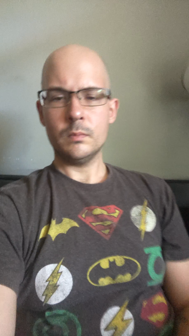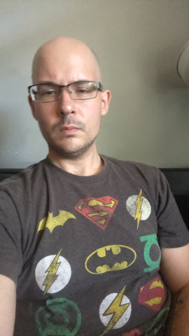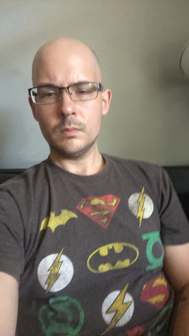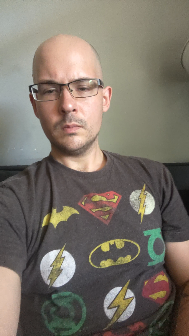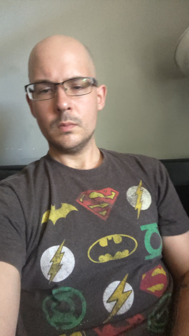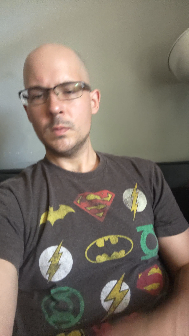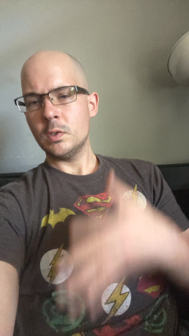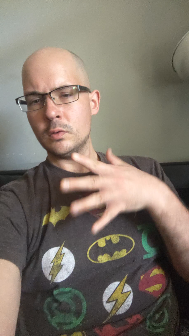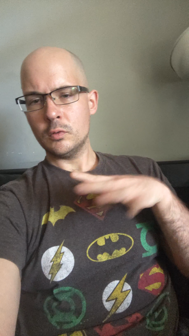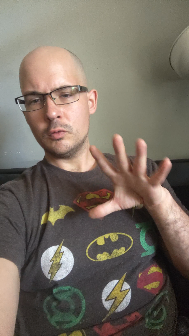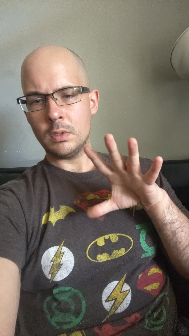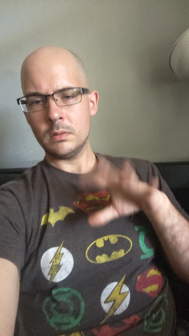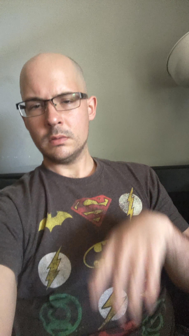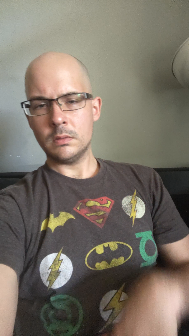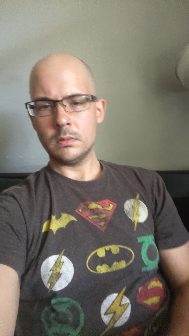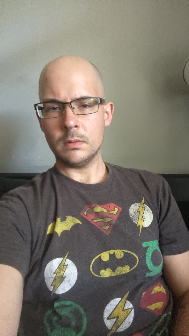dress